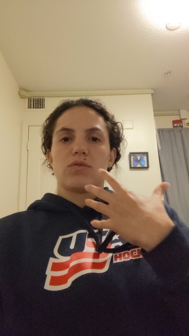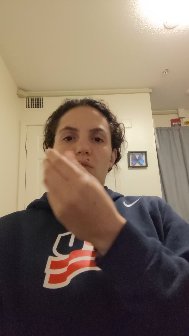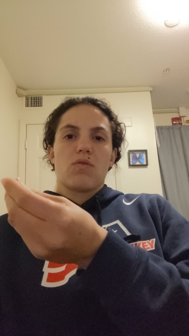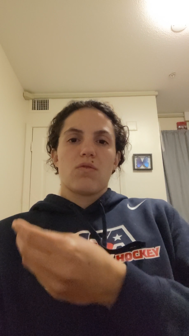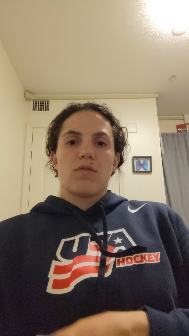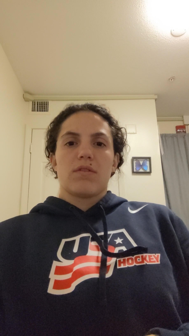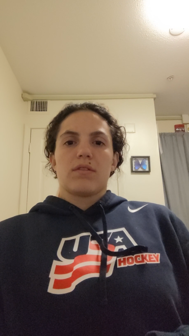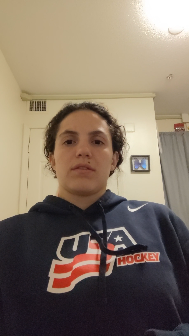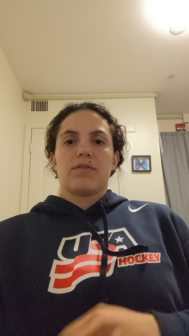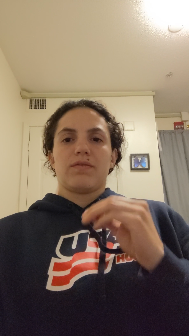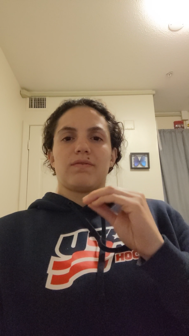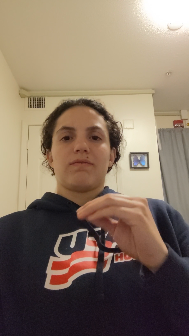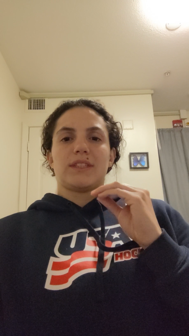fix